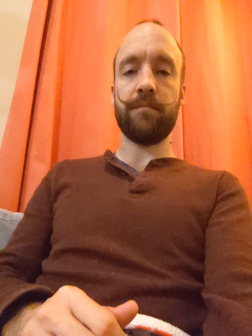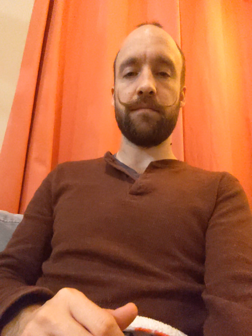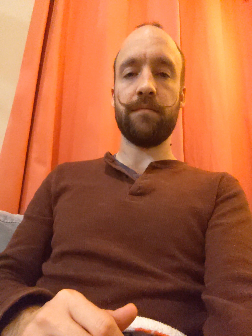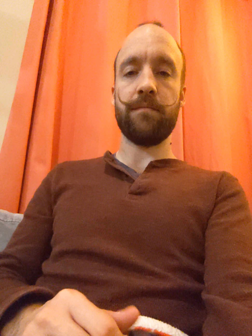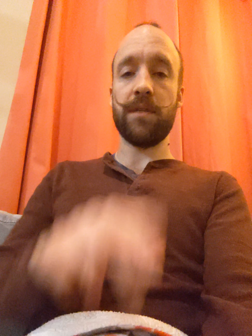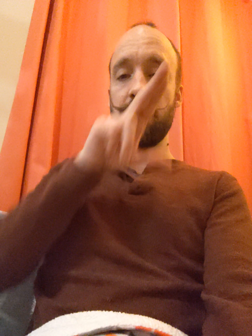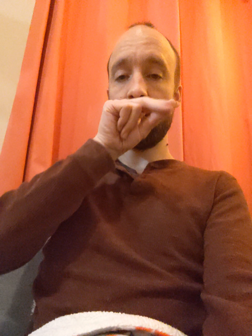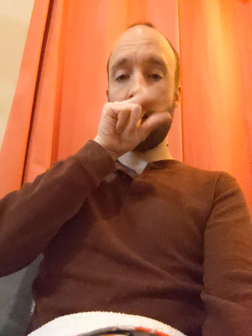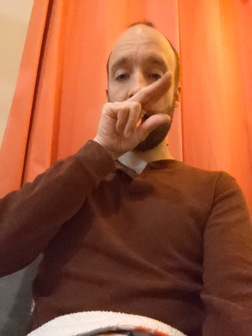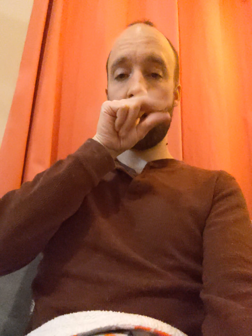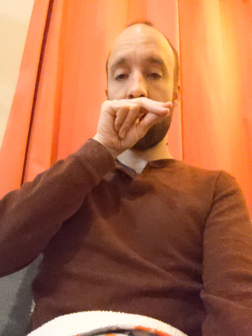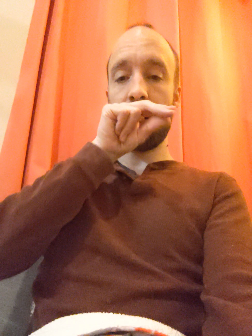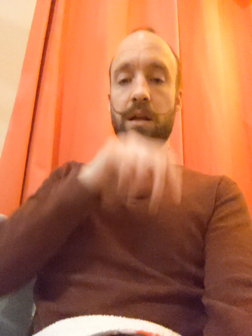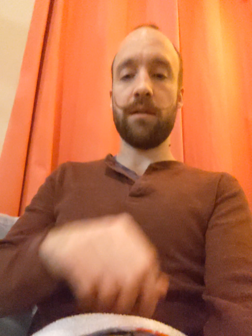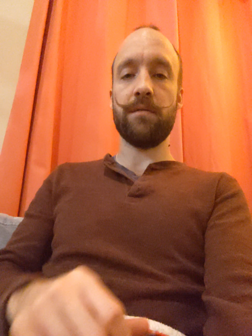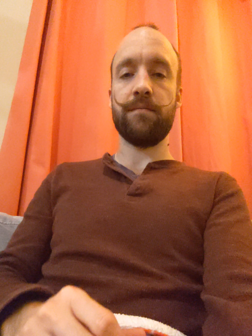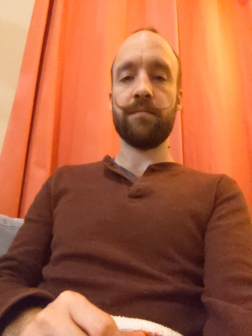duck